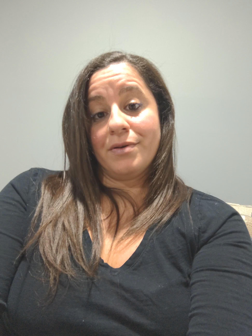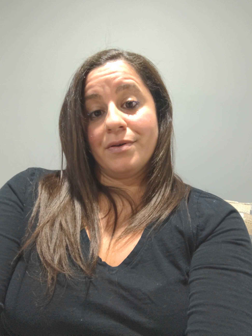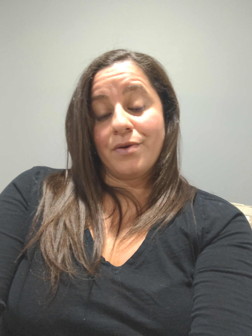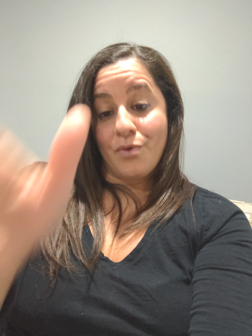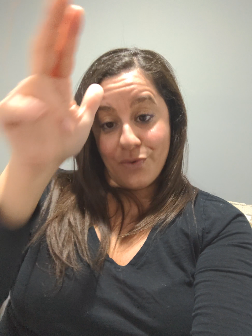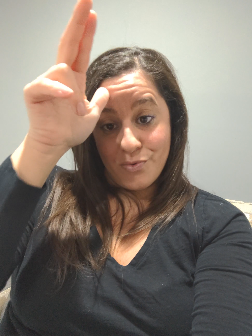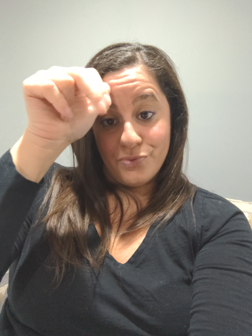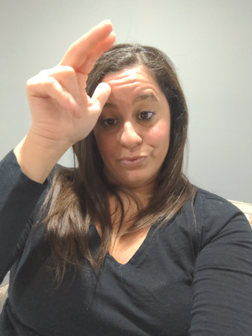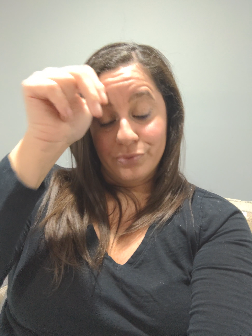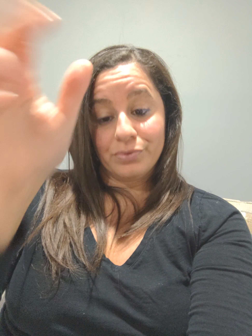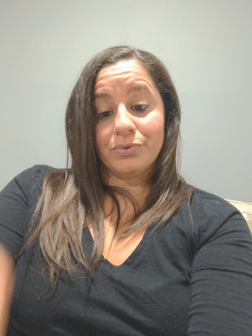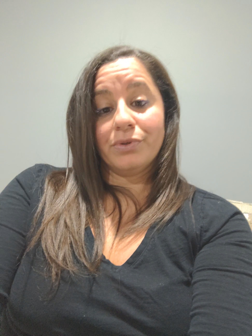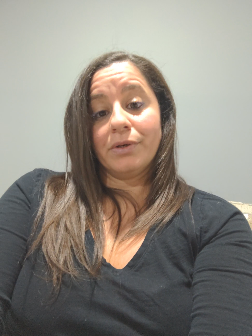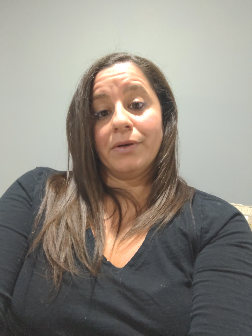horse